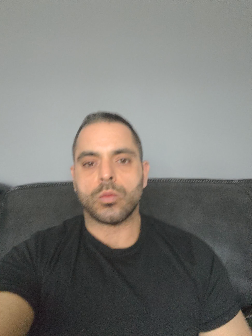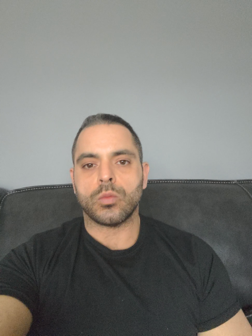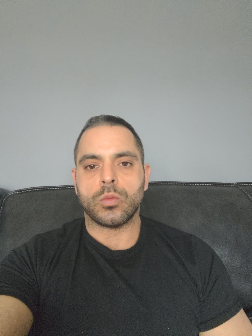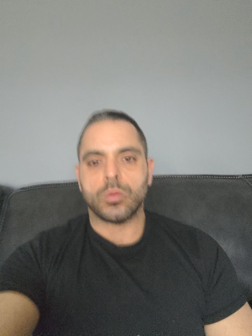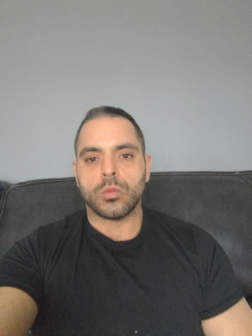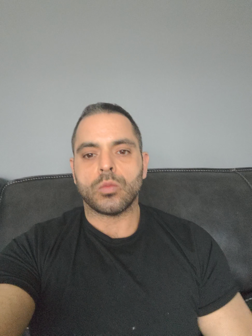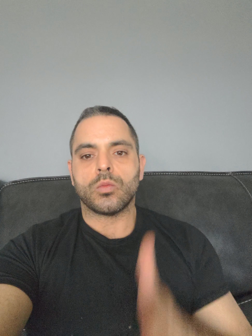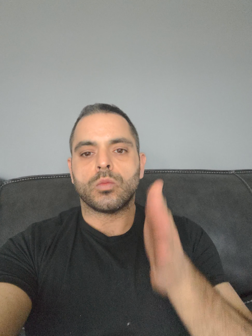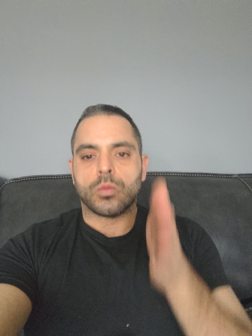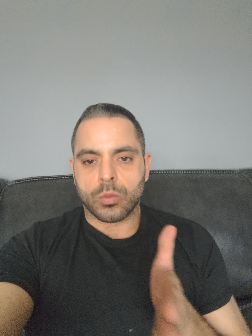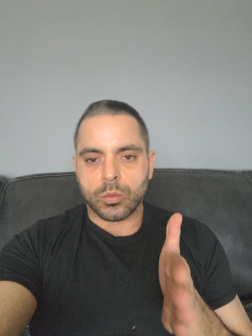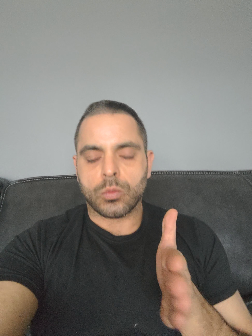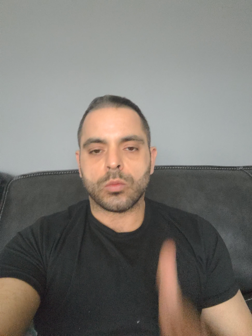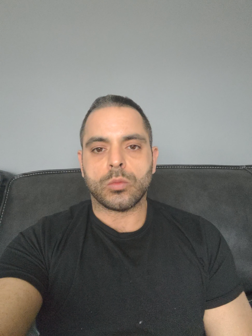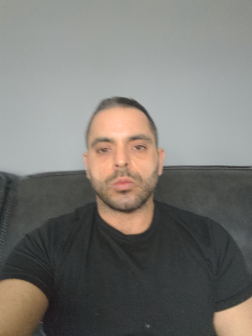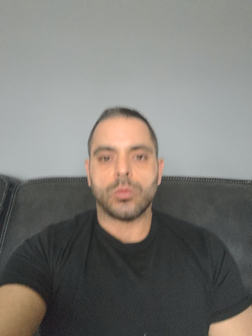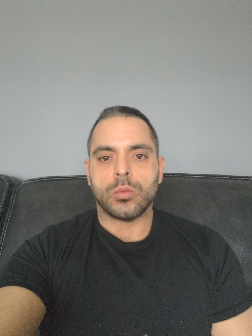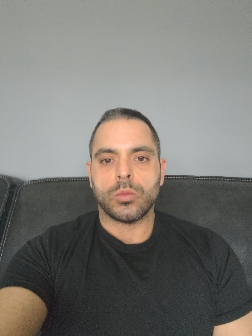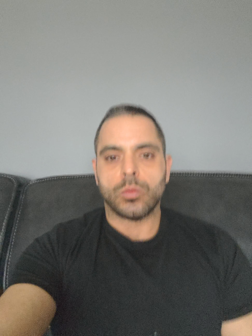person